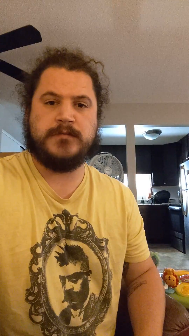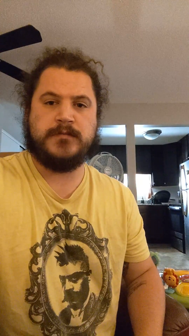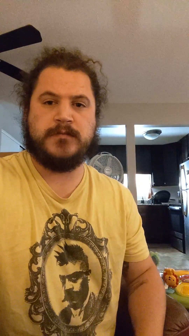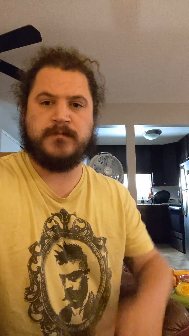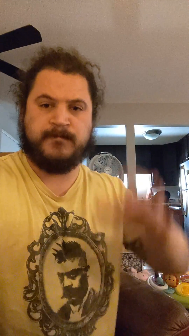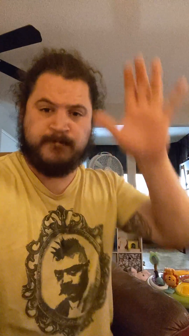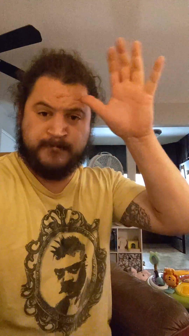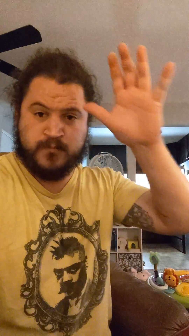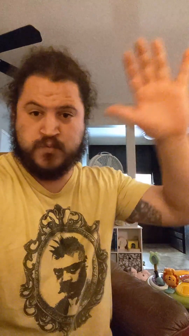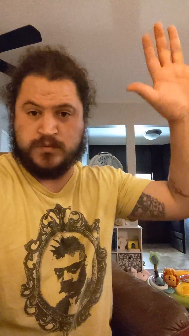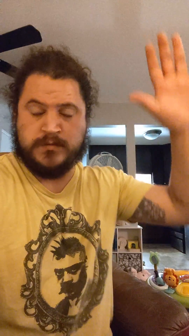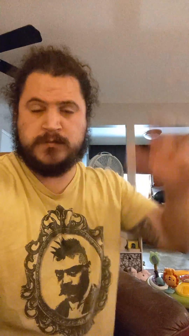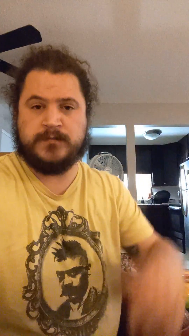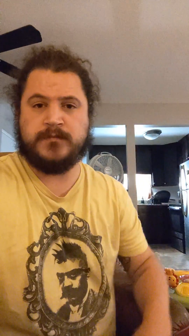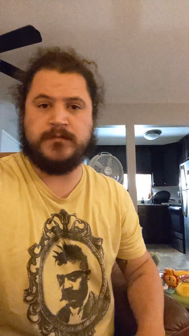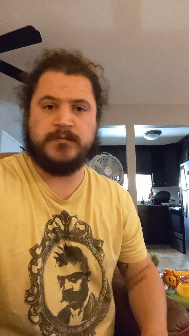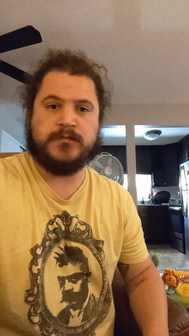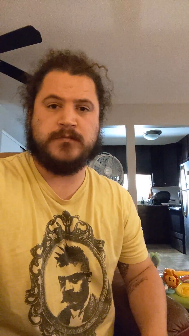moose